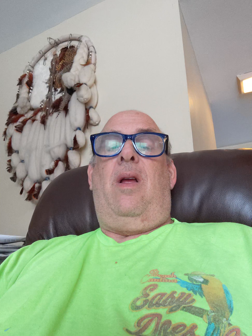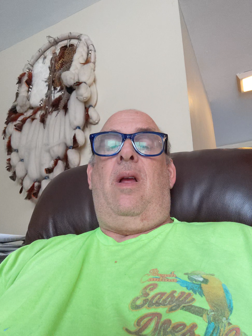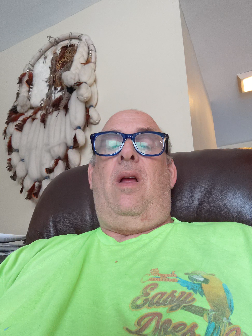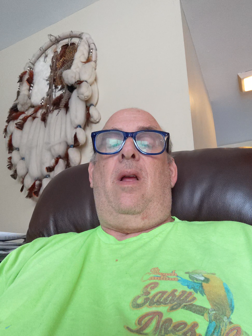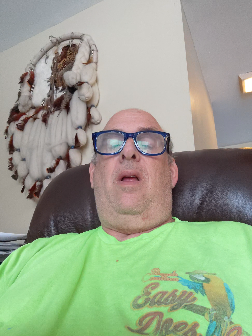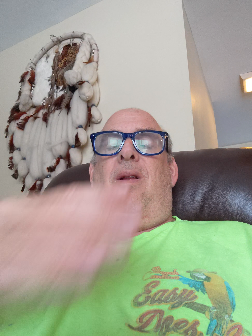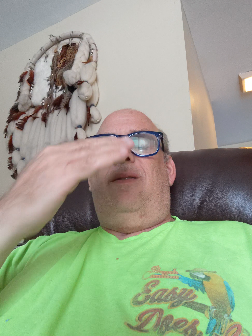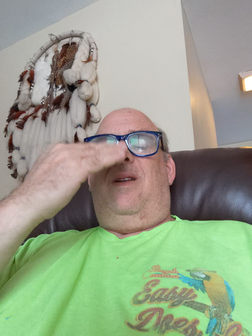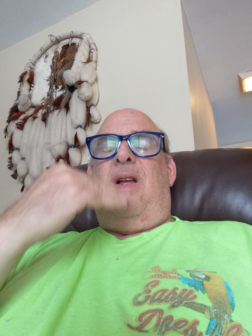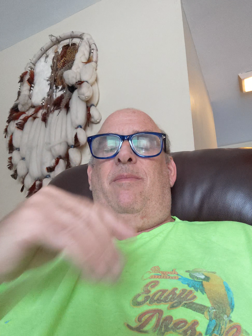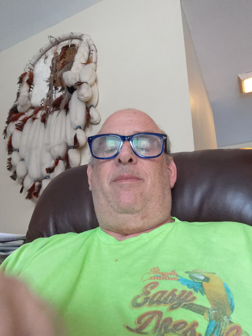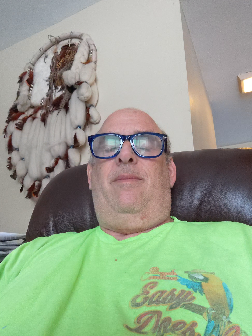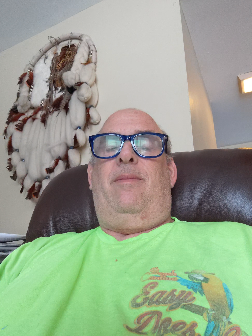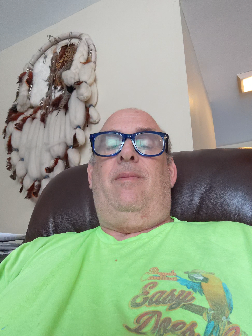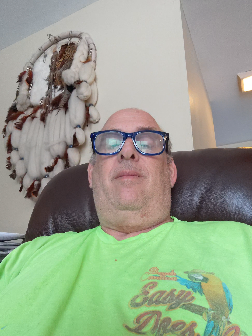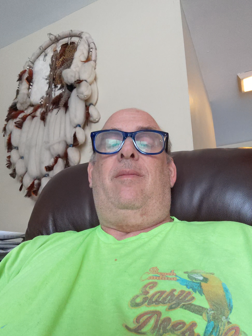sleep